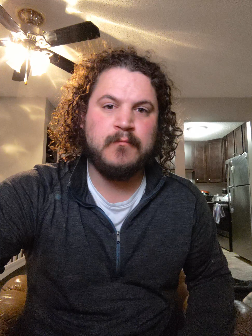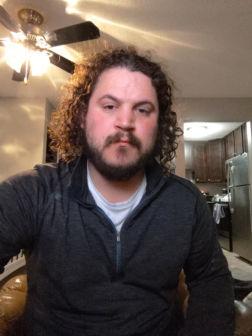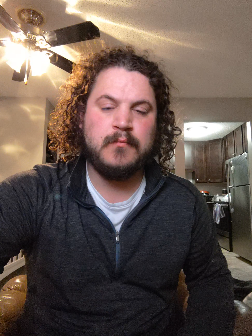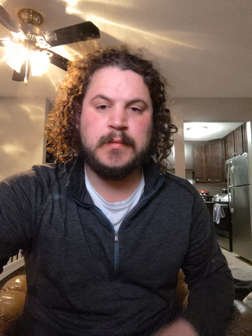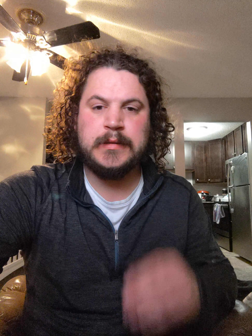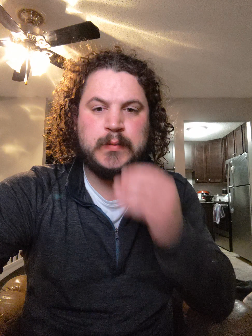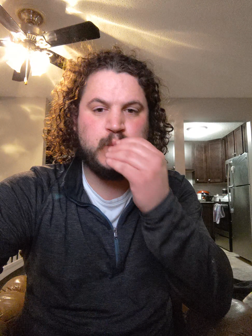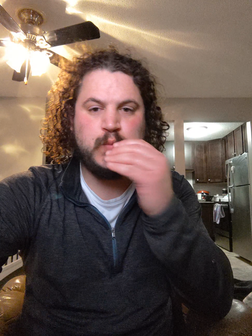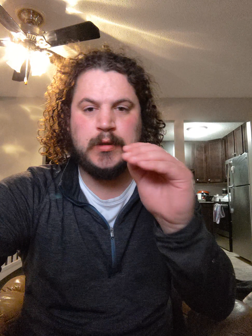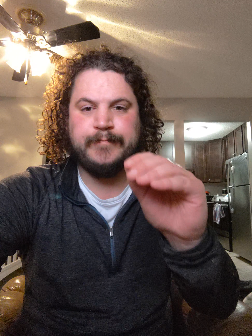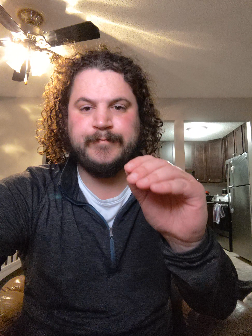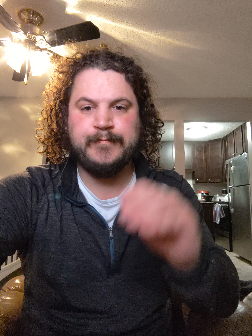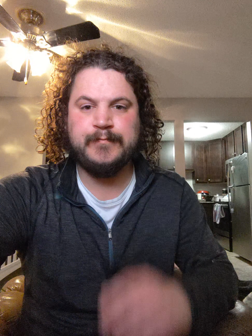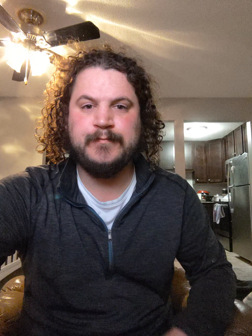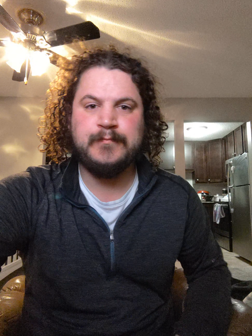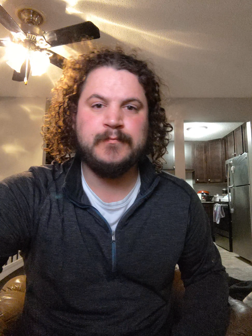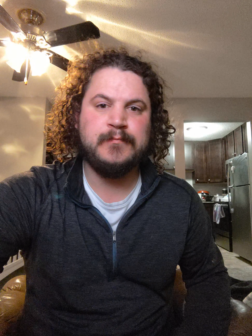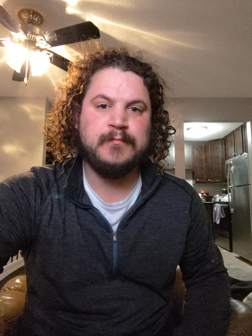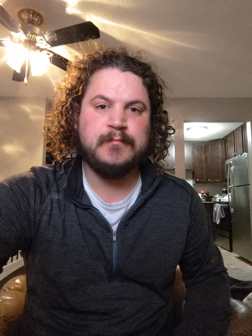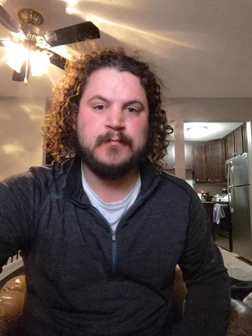kiss